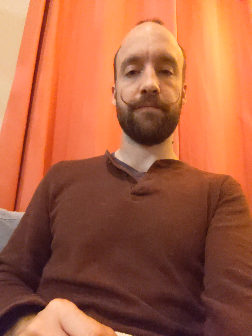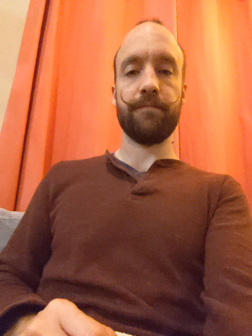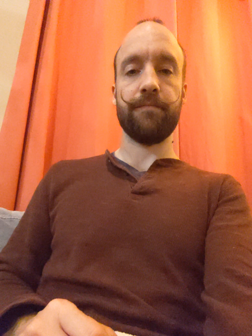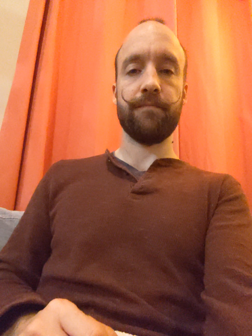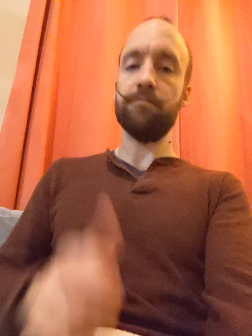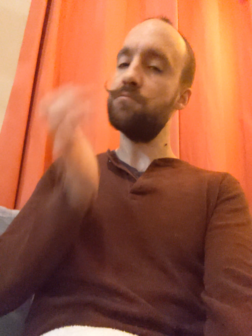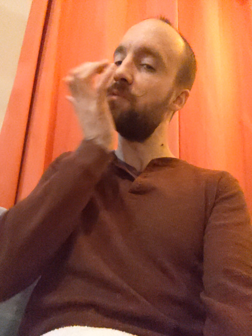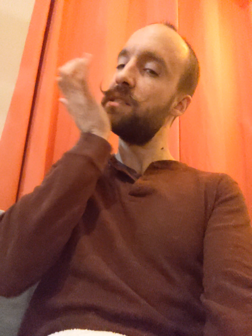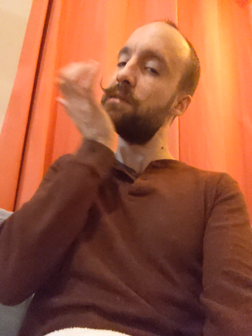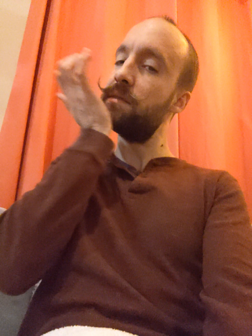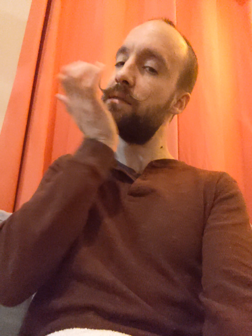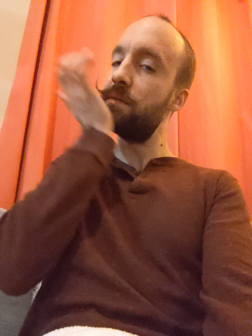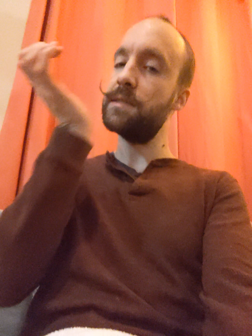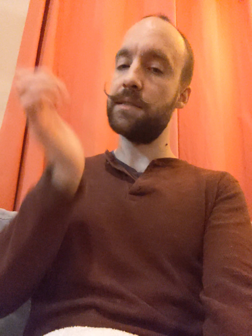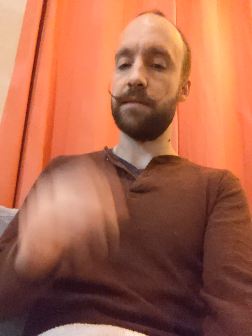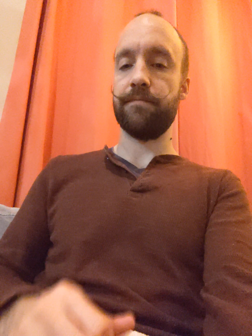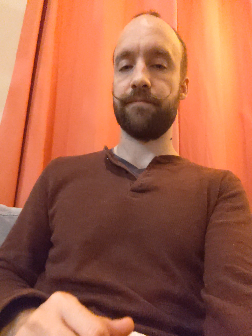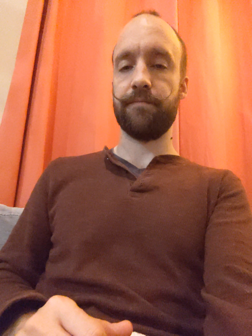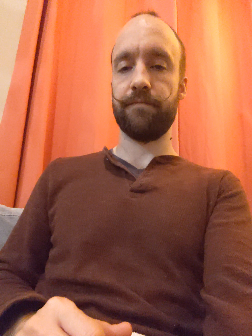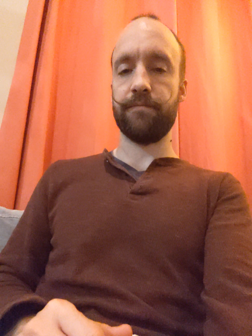grass